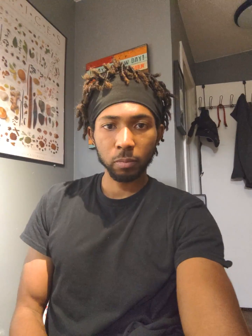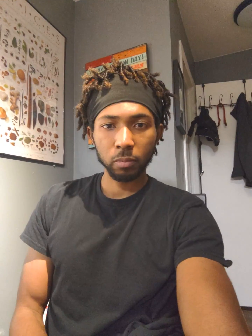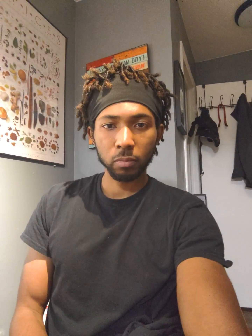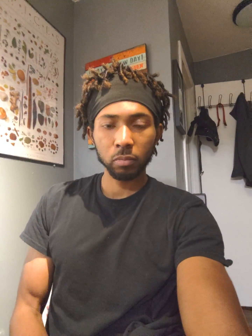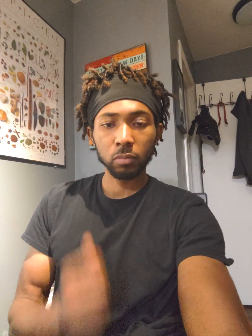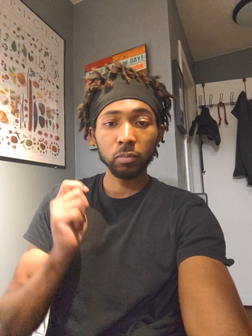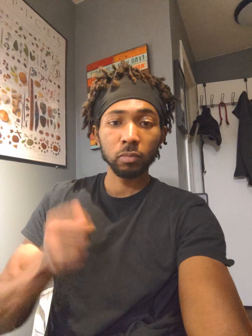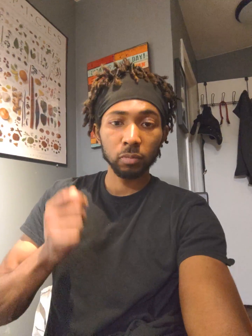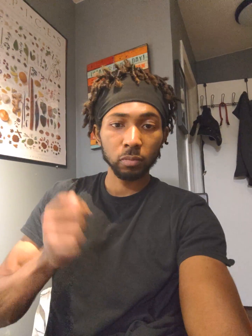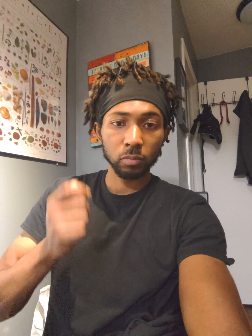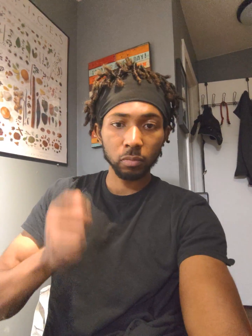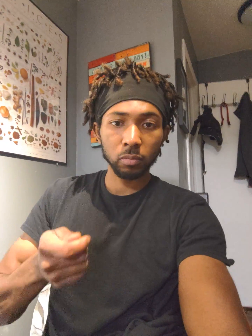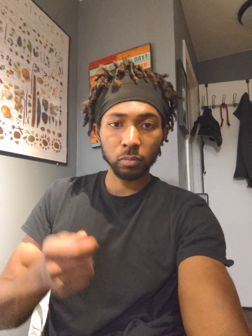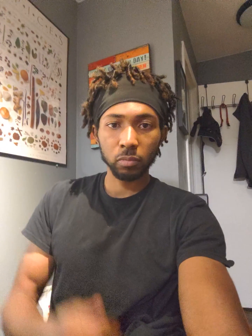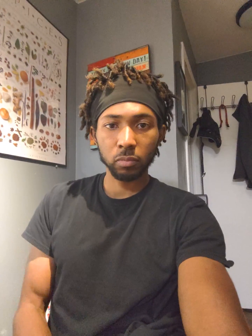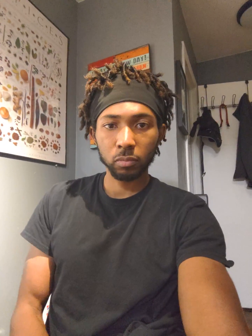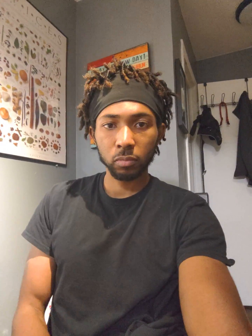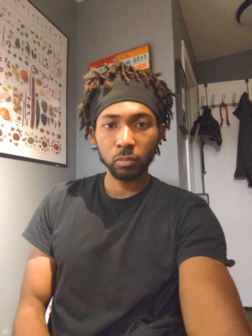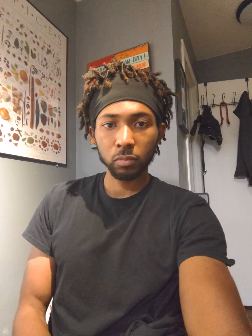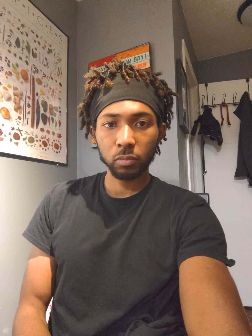hammer